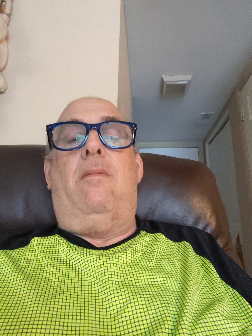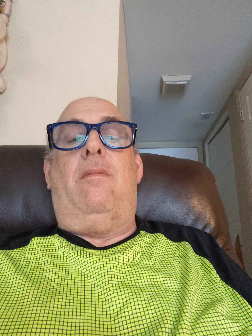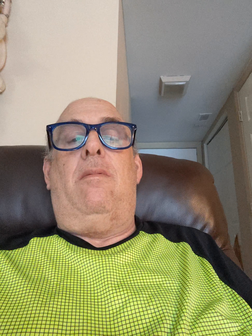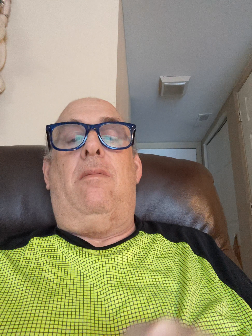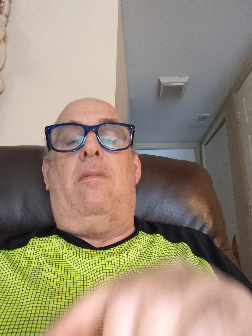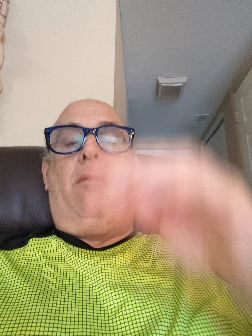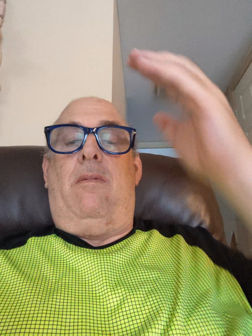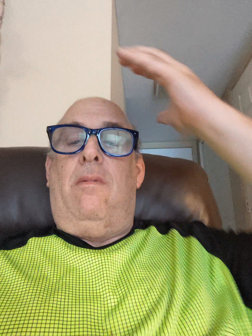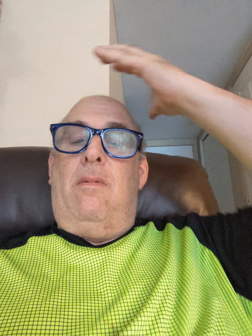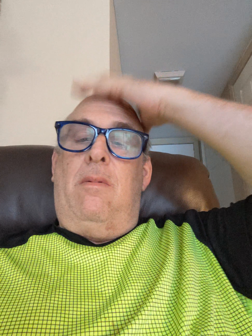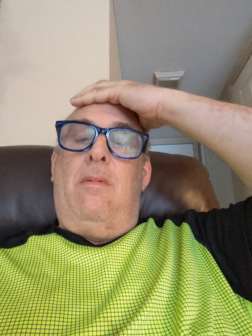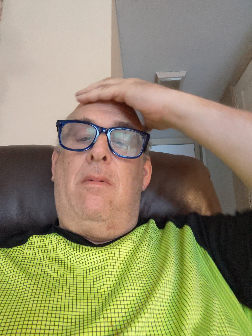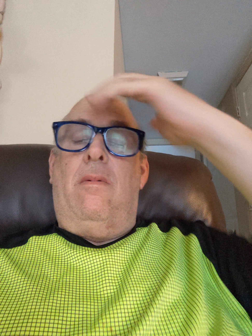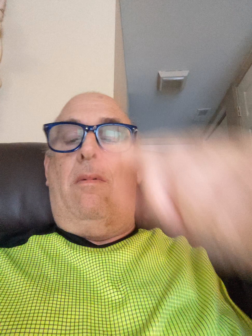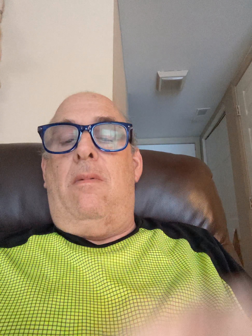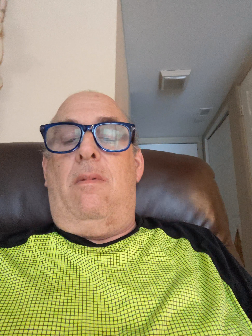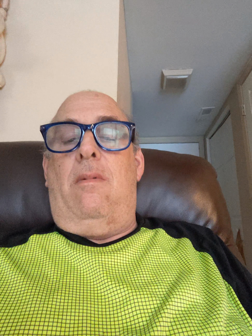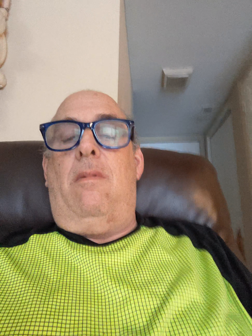hat